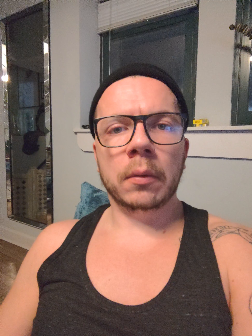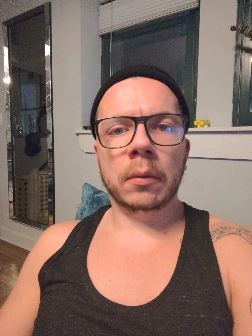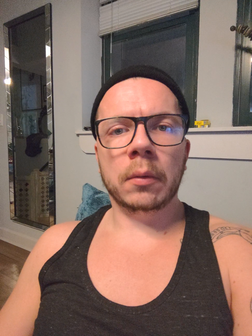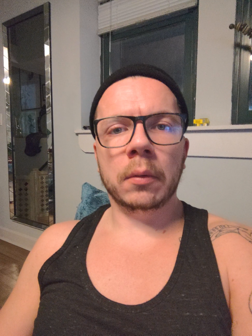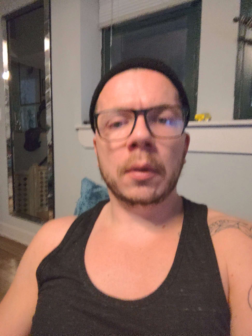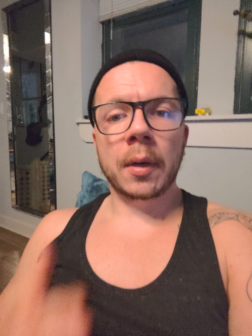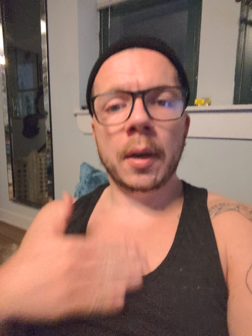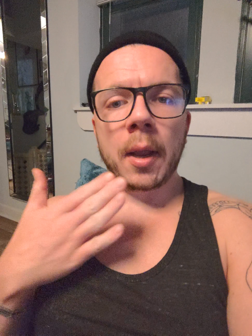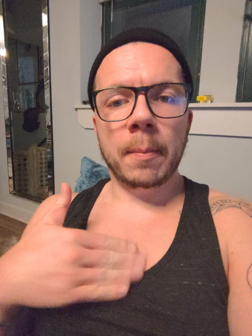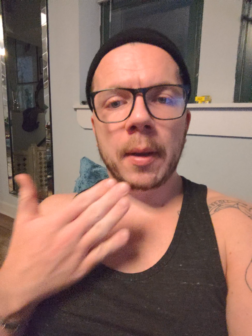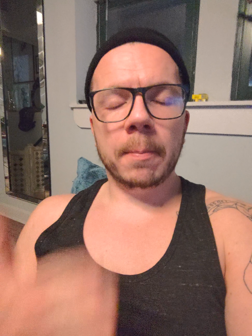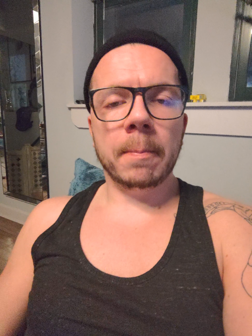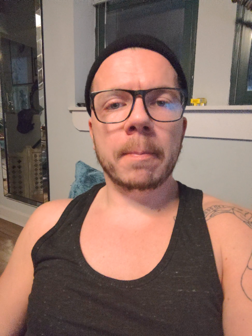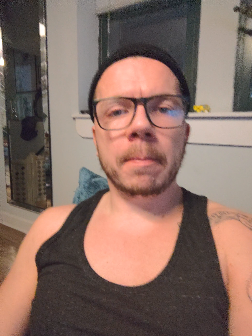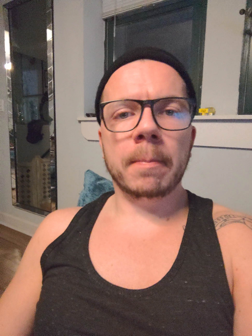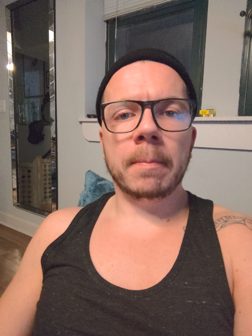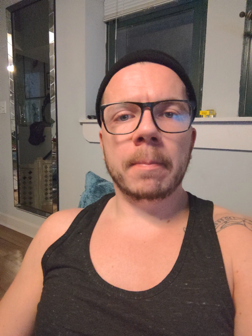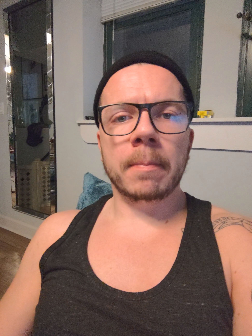happy